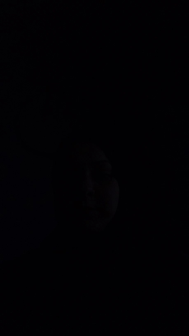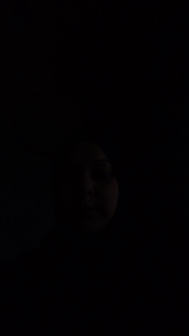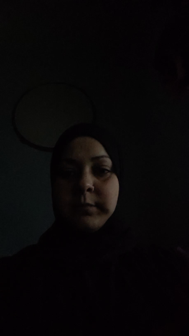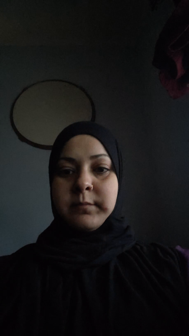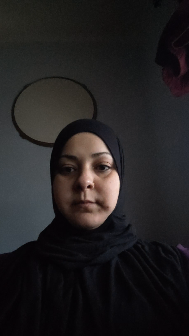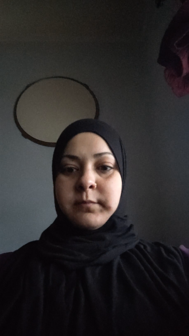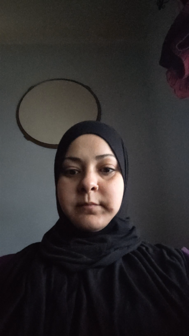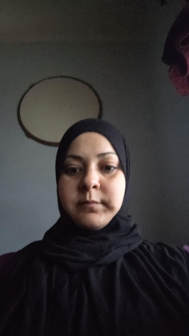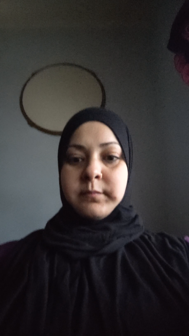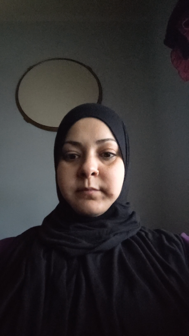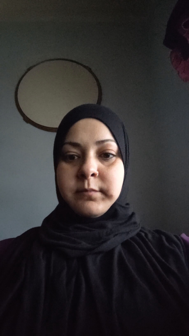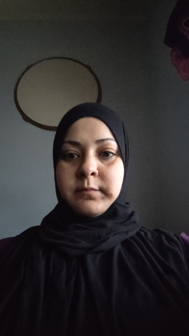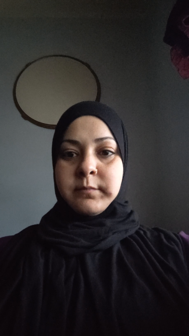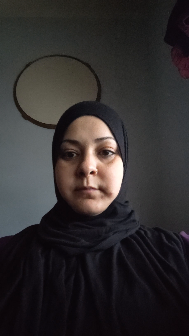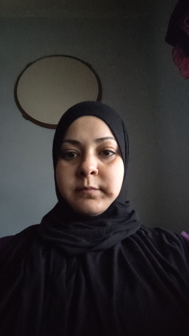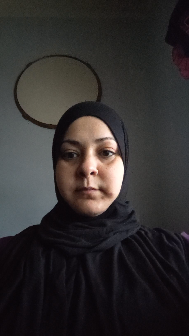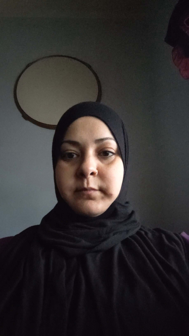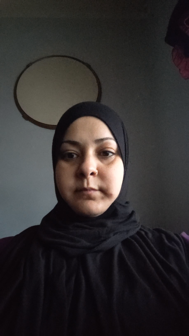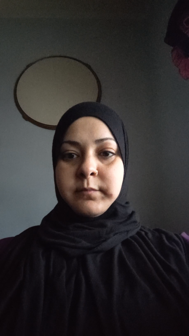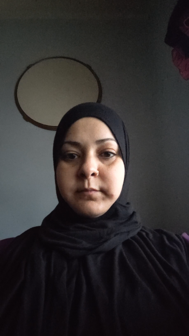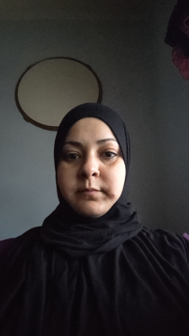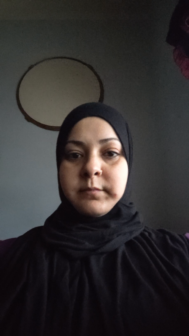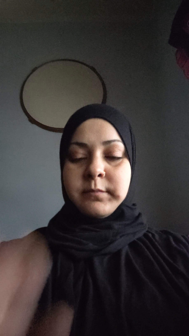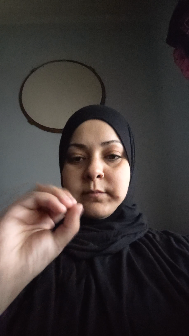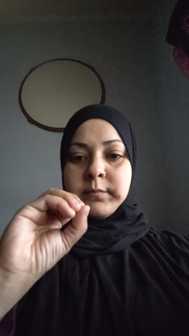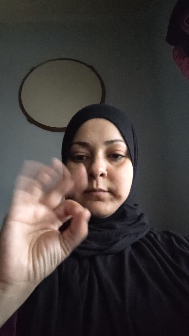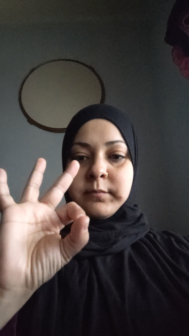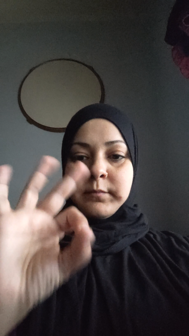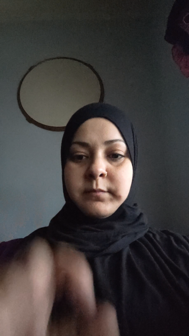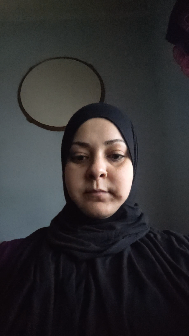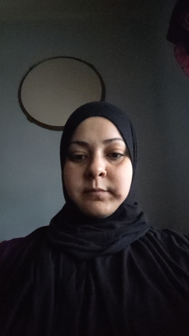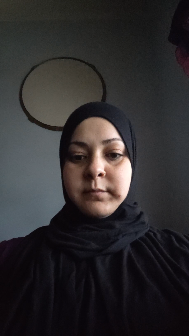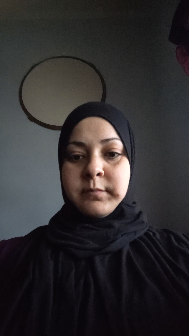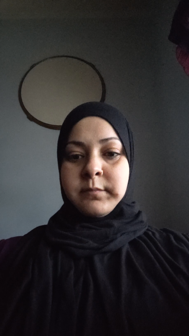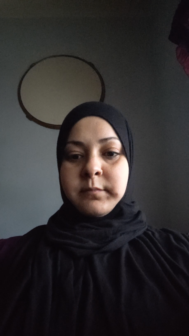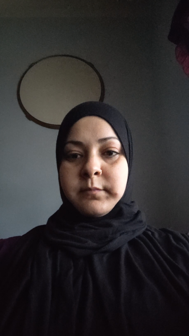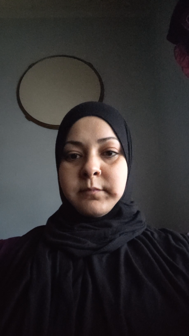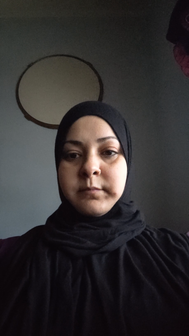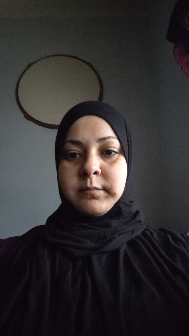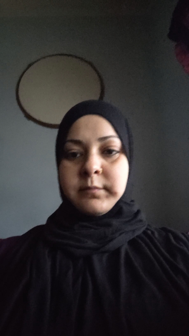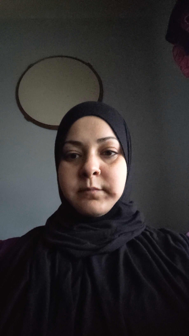of